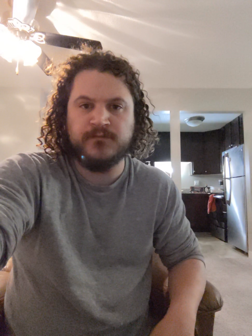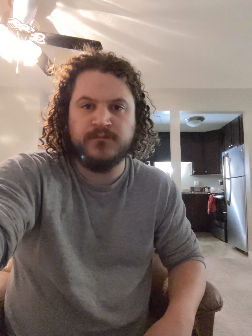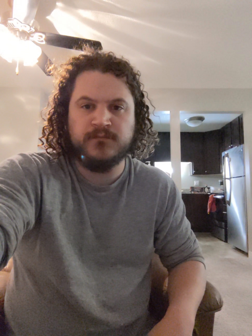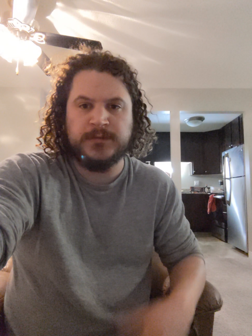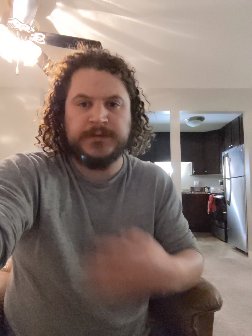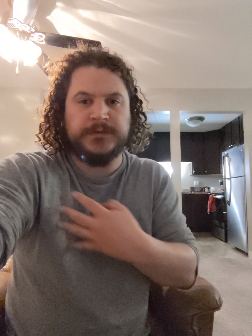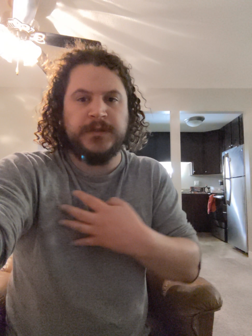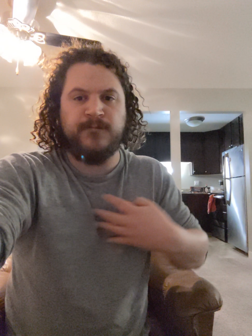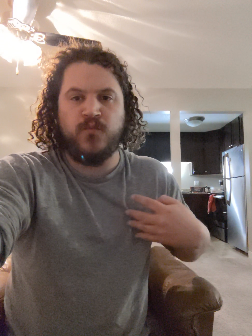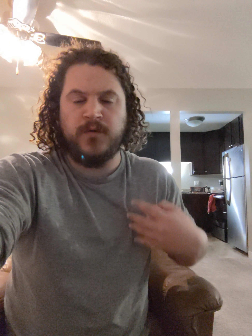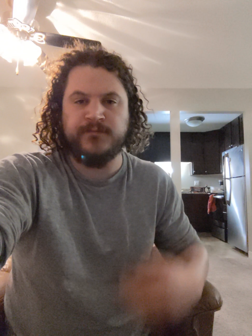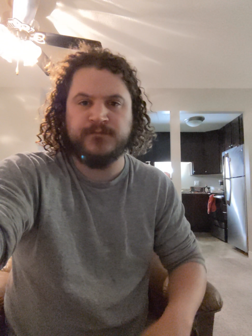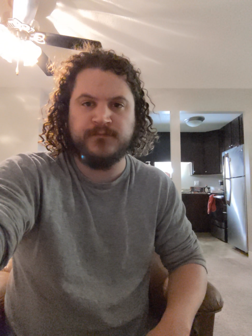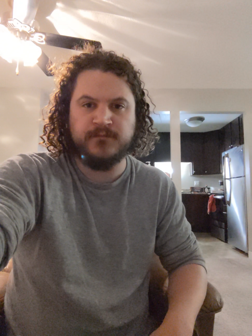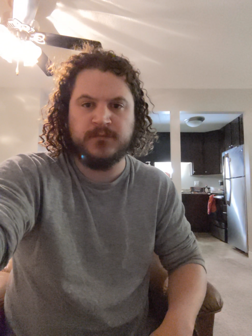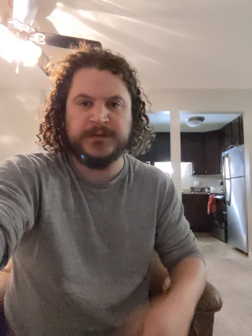zebra